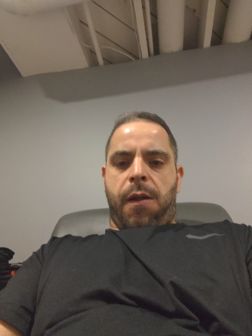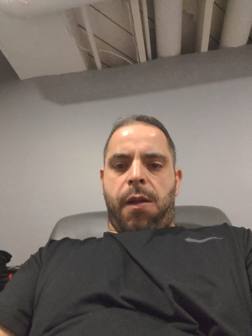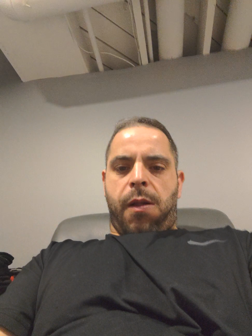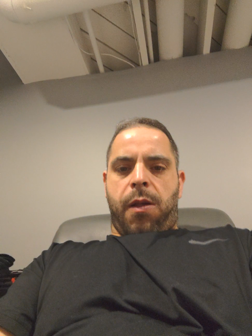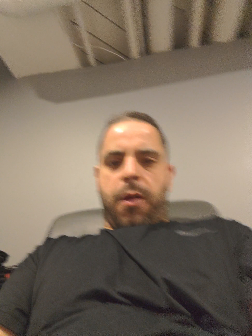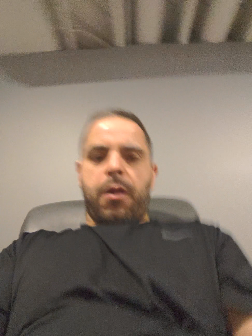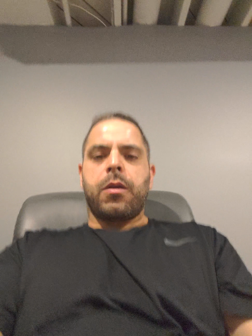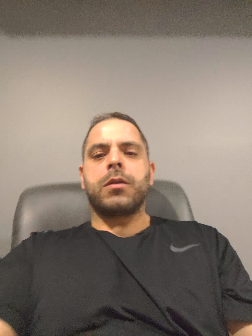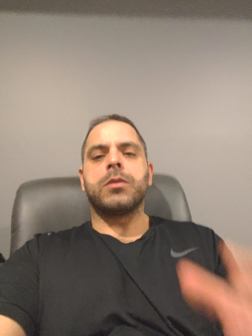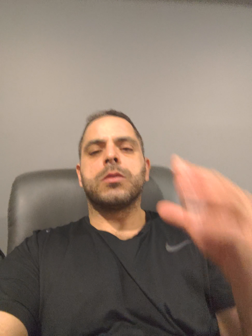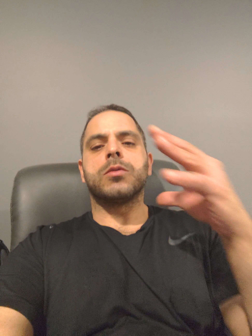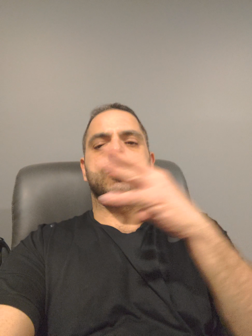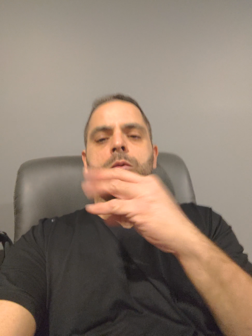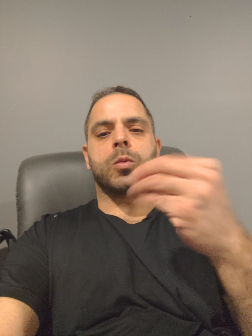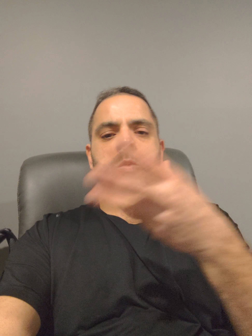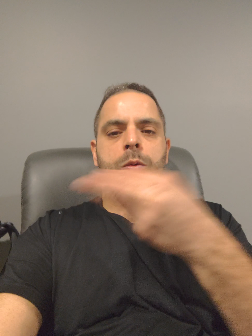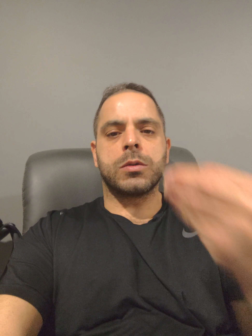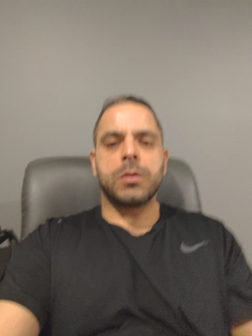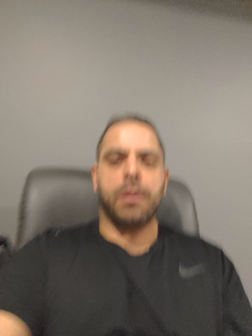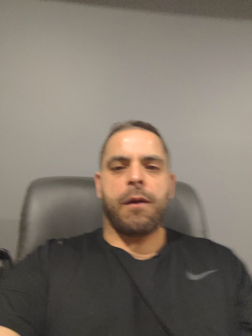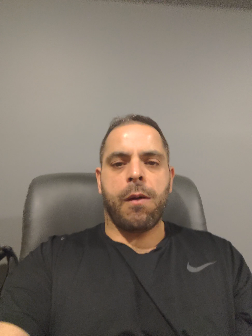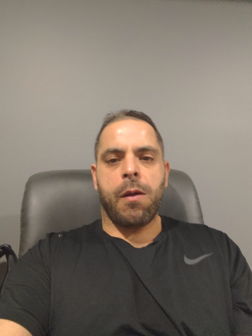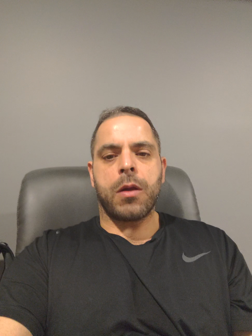story